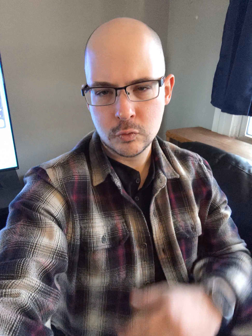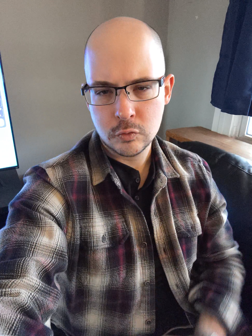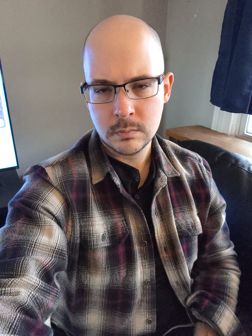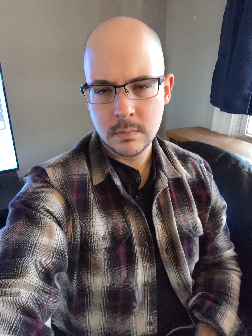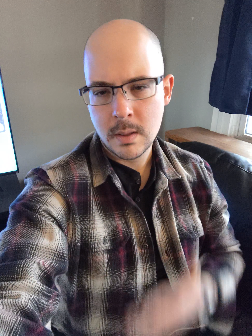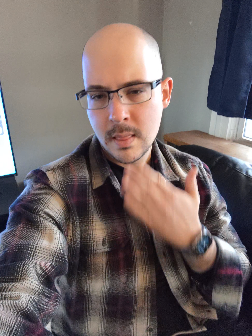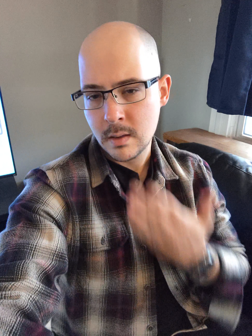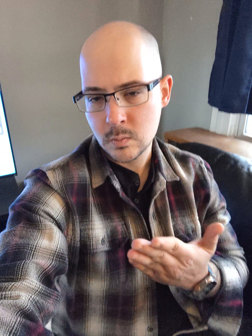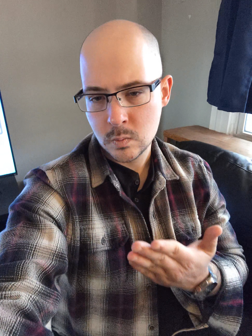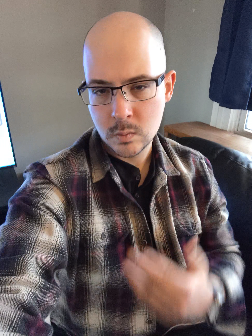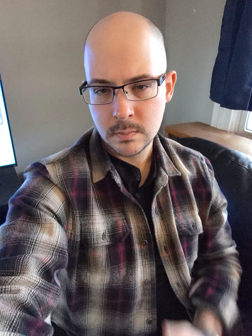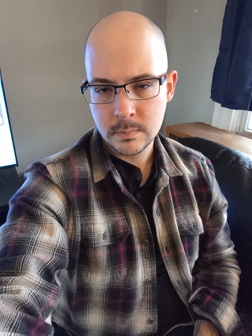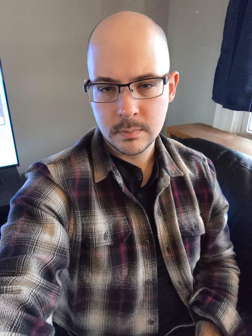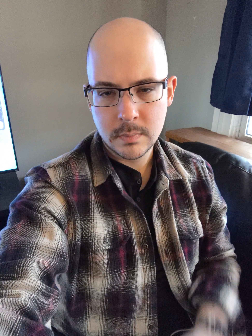thank you